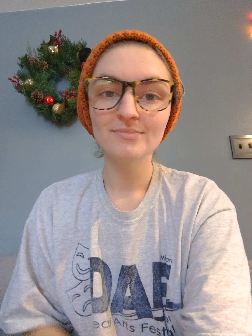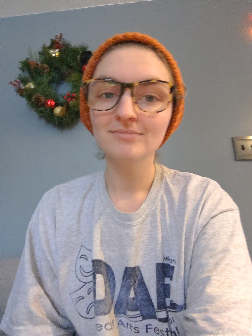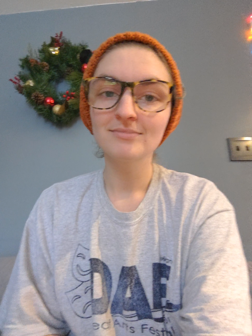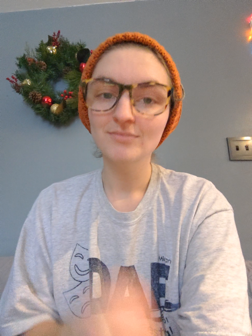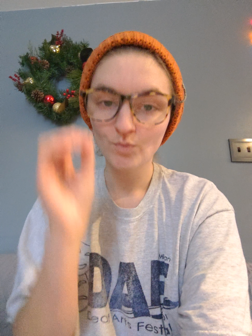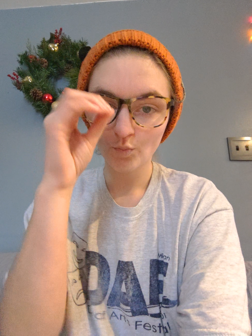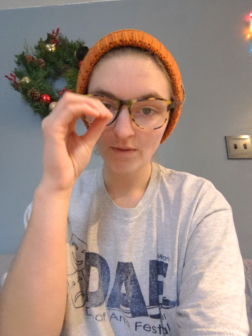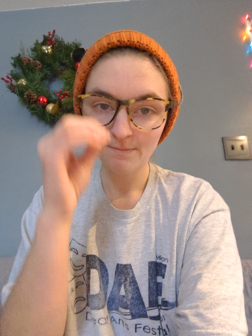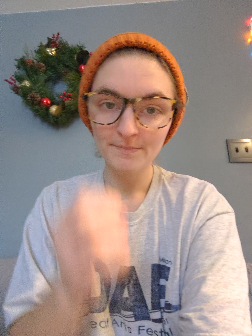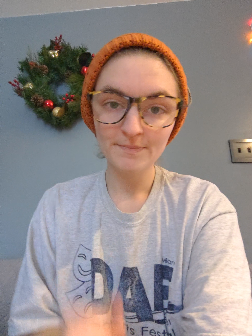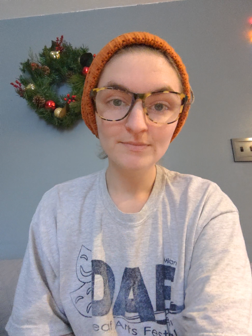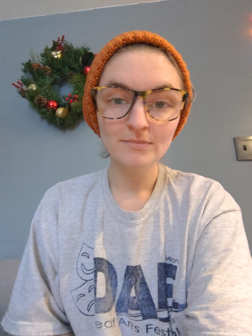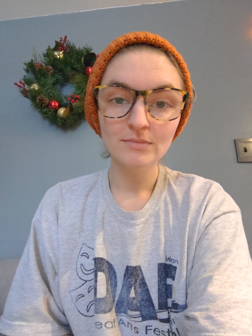owl